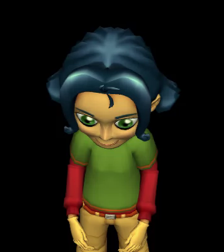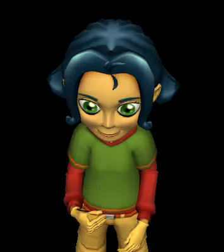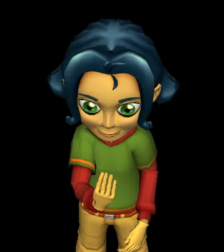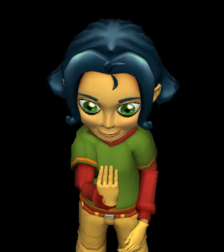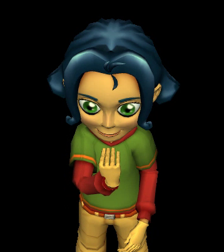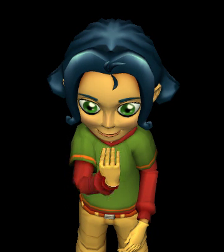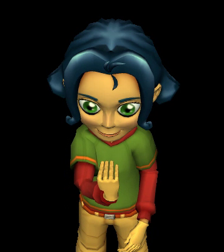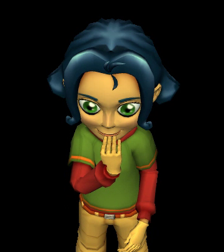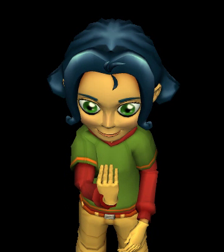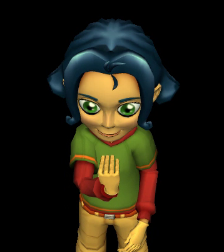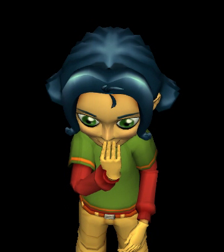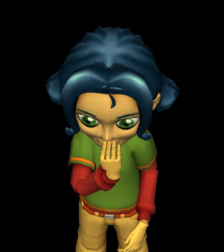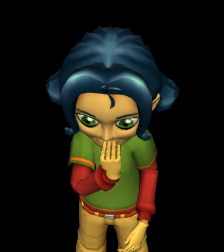طعام